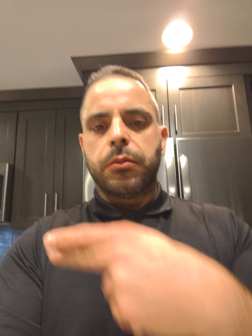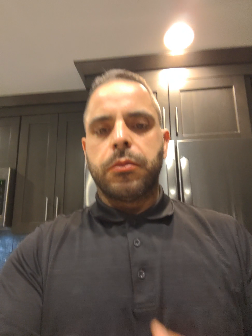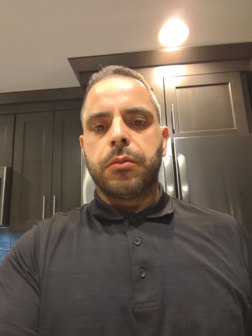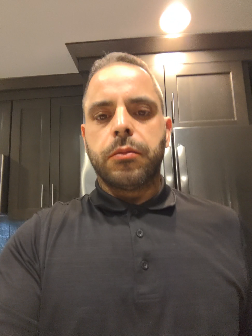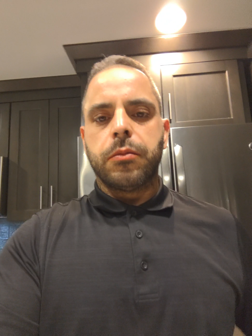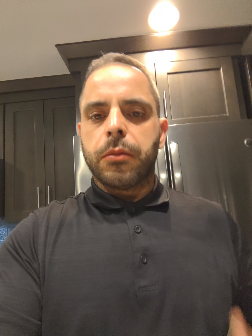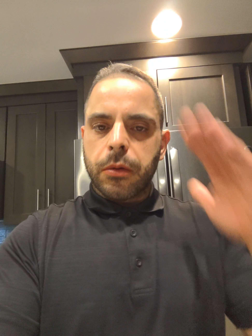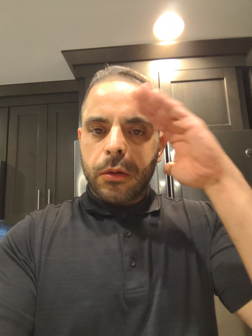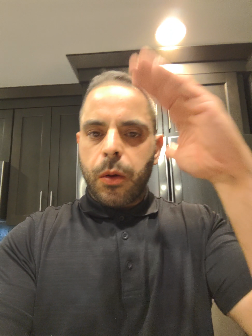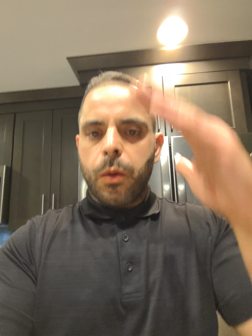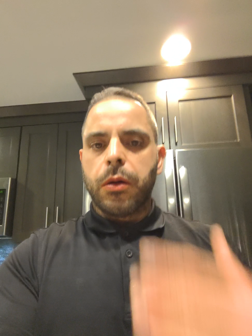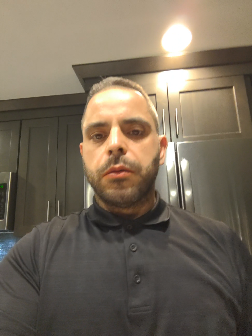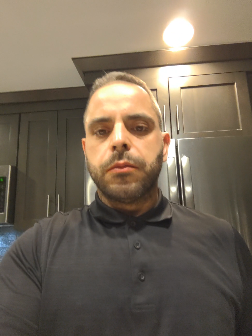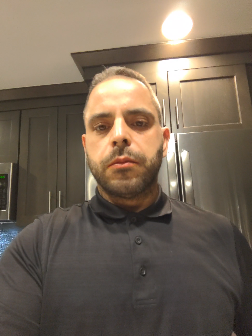hello